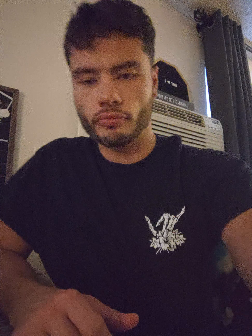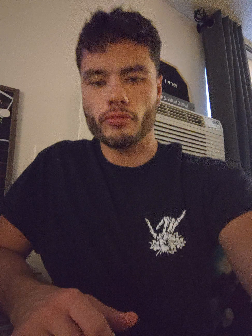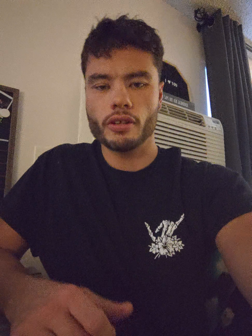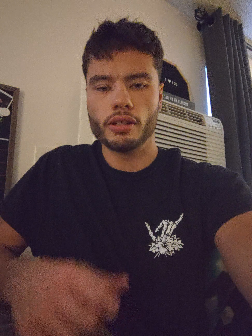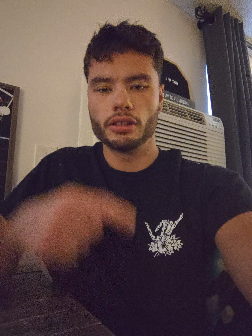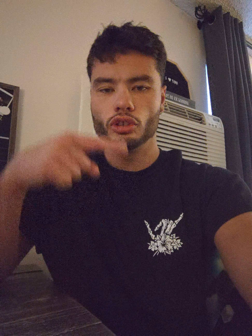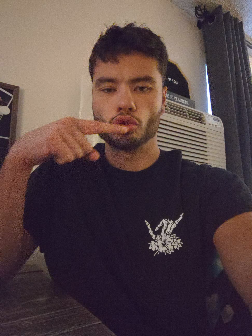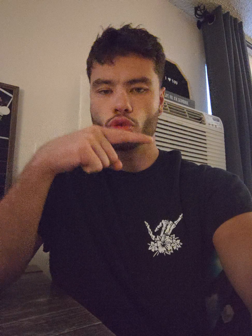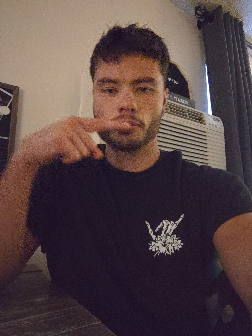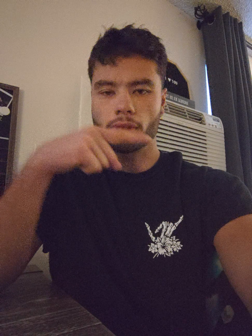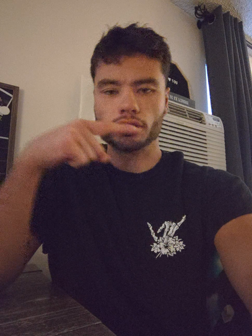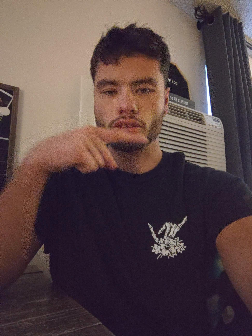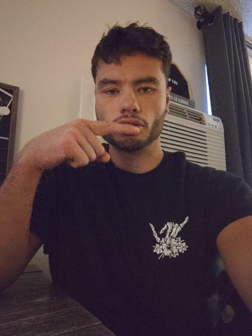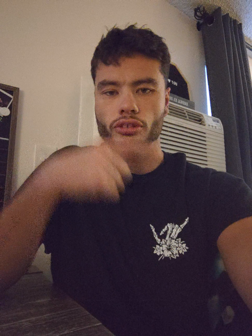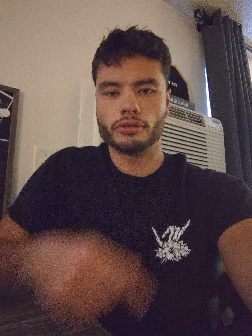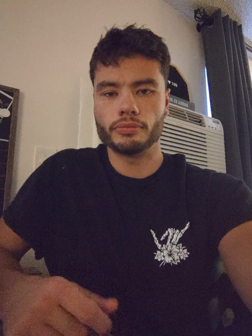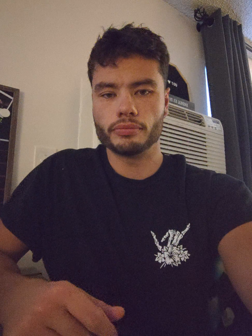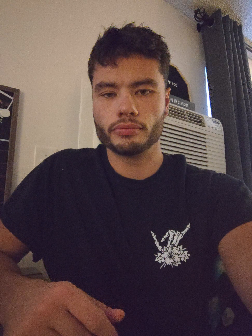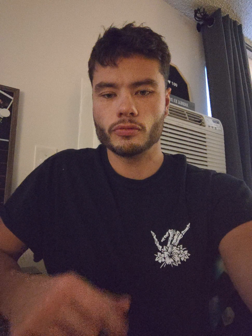toothbrush